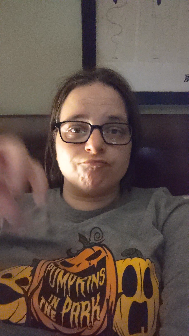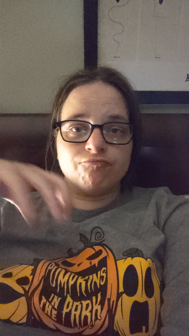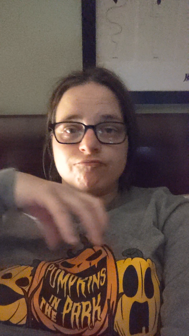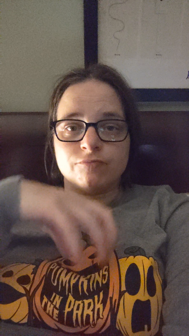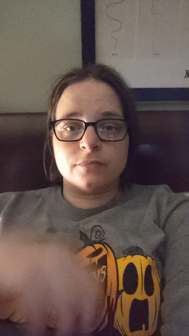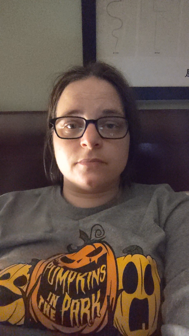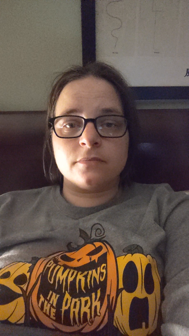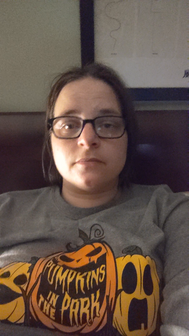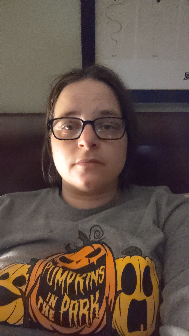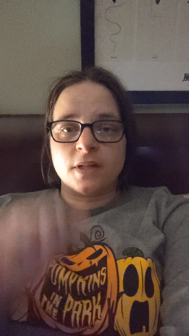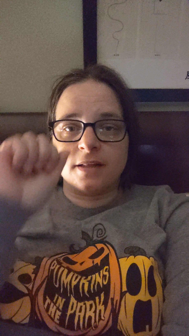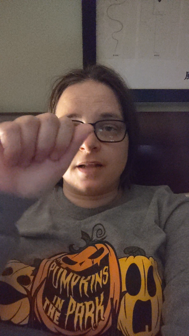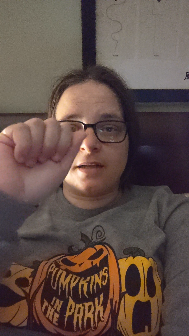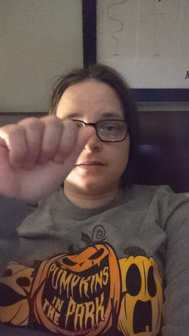knock